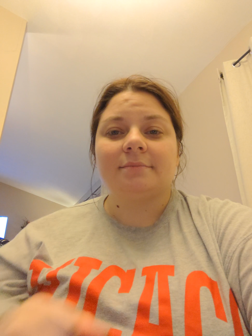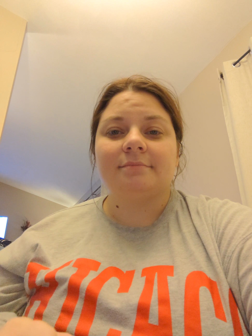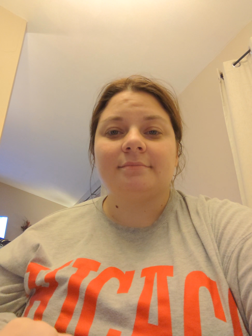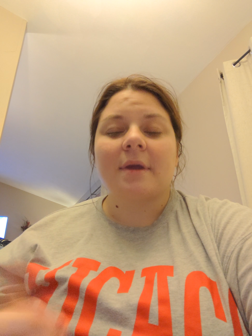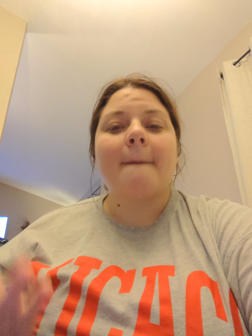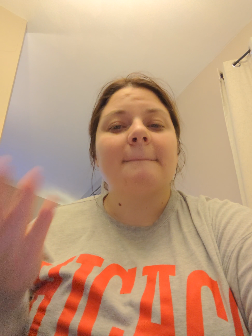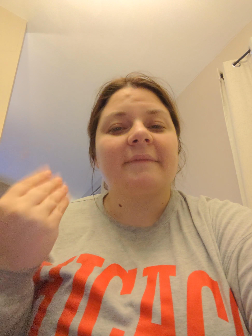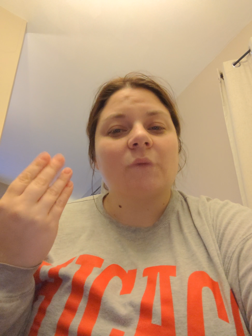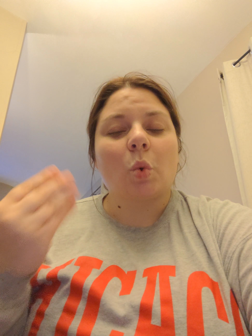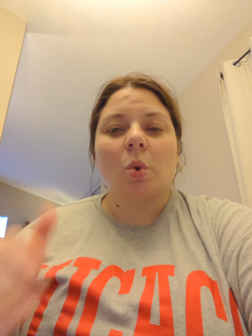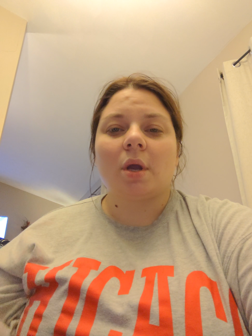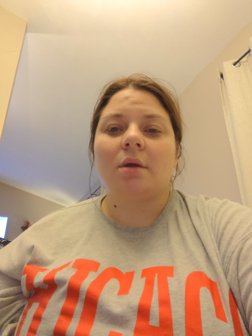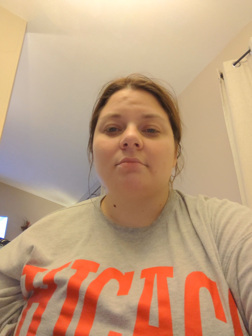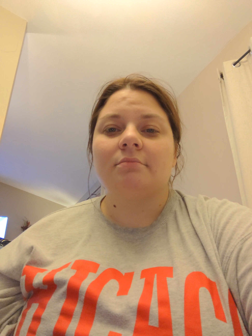before